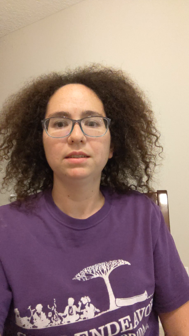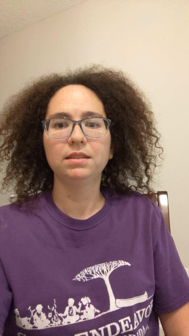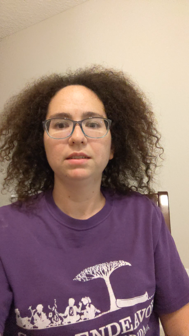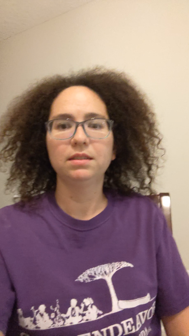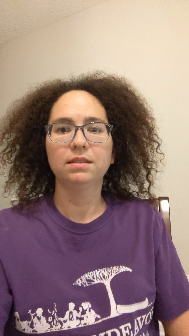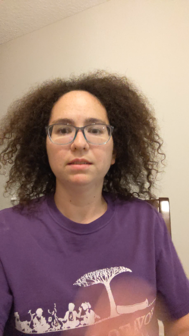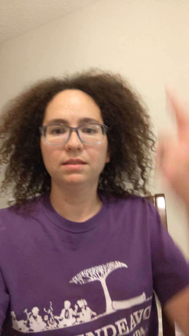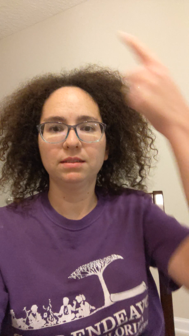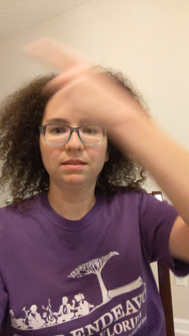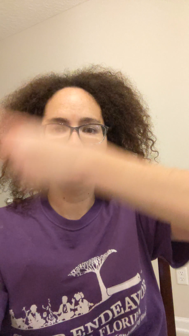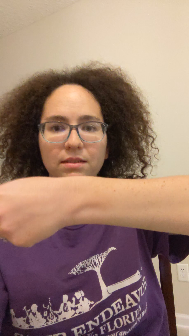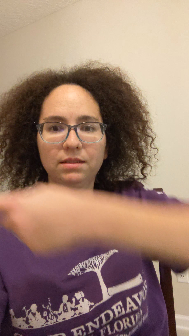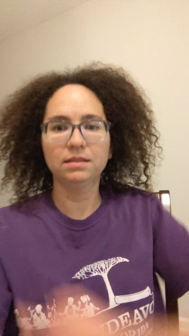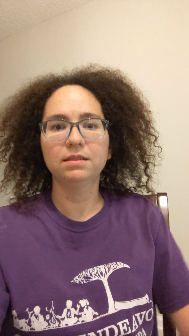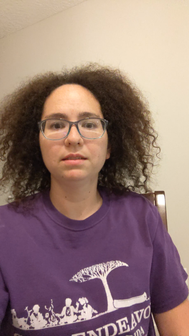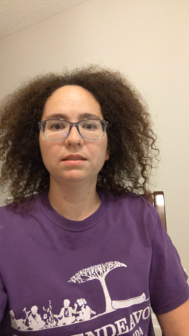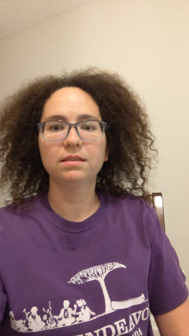day